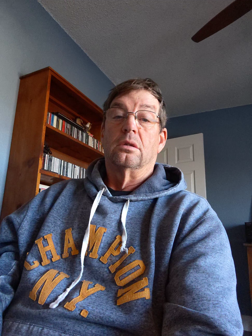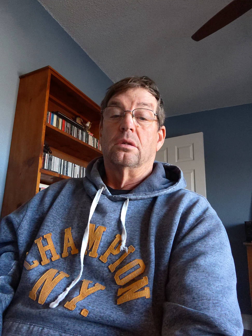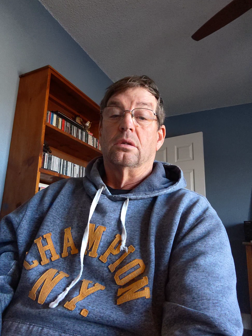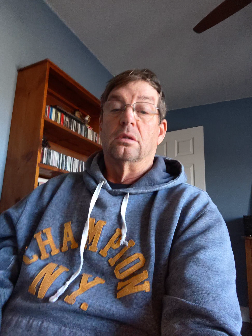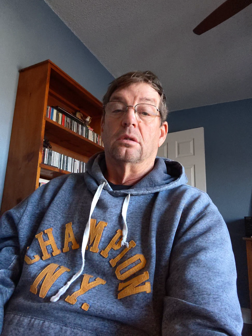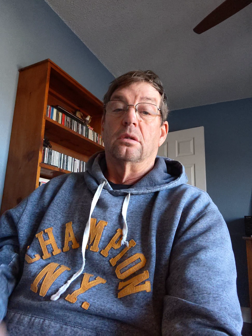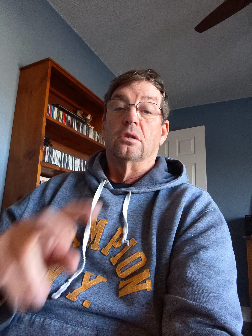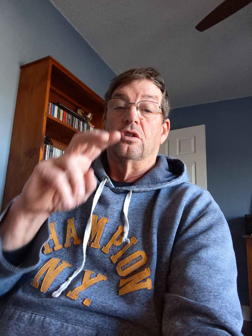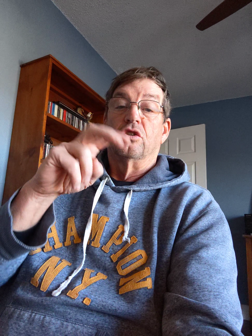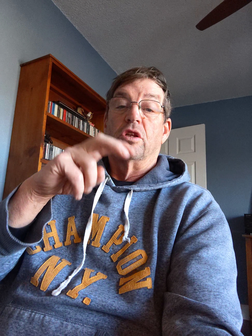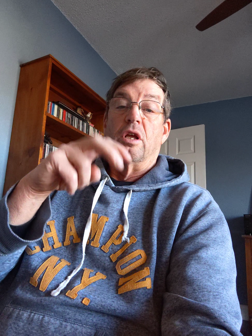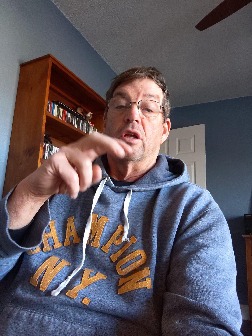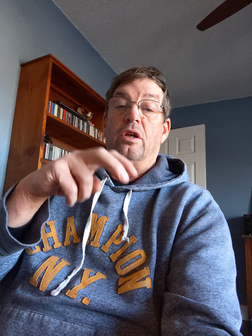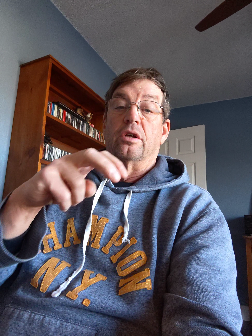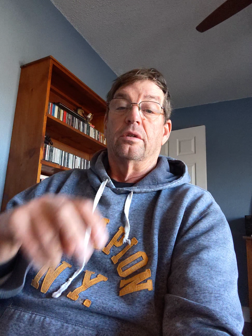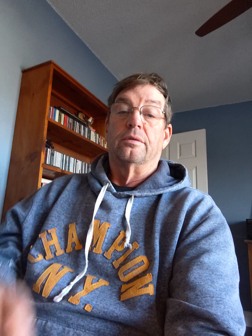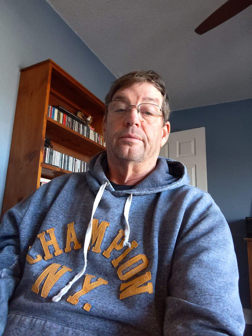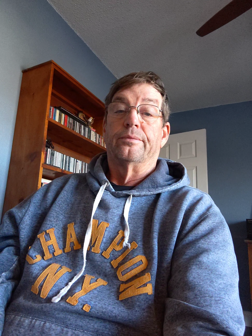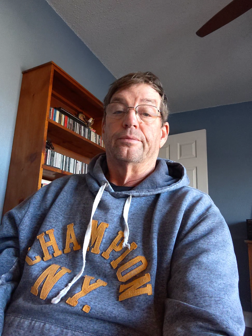chair